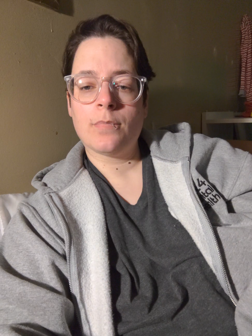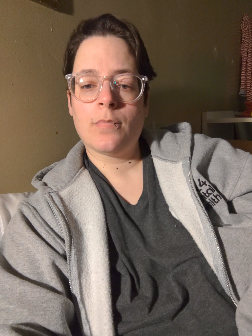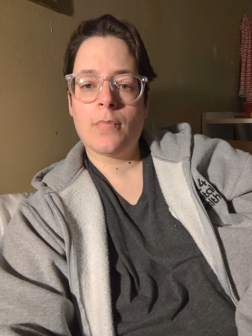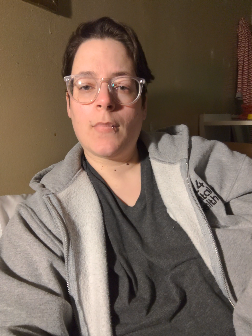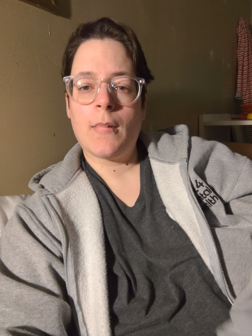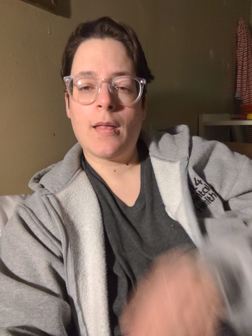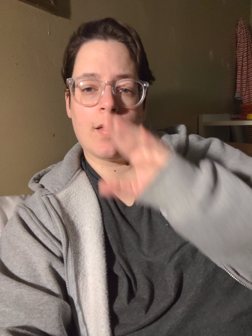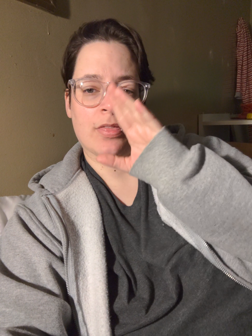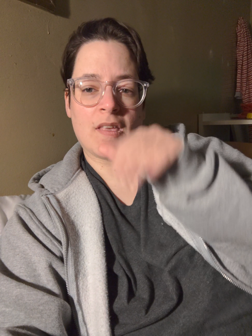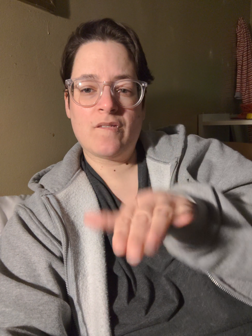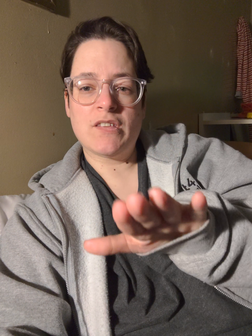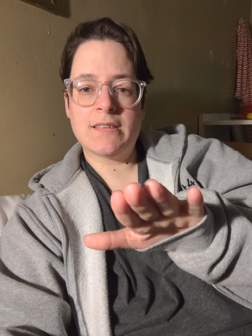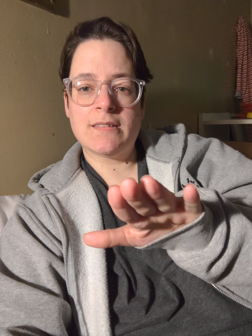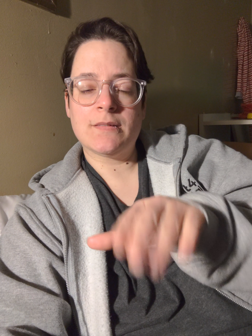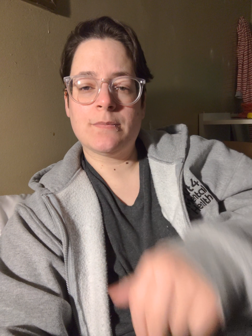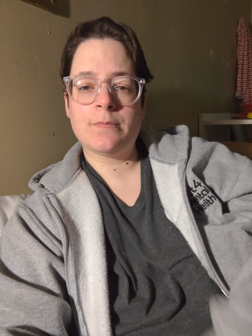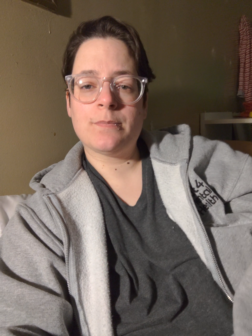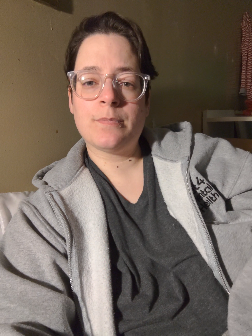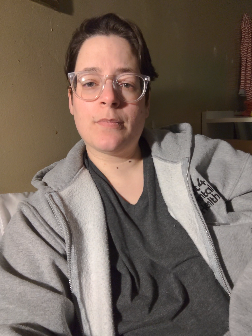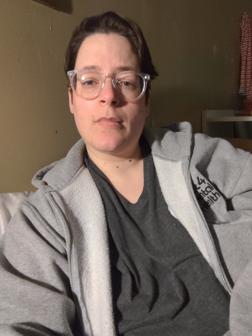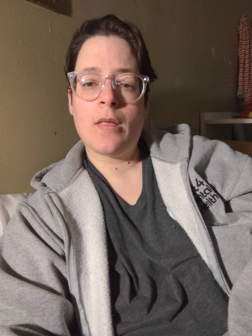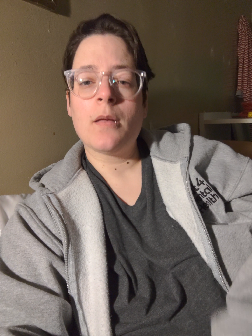elephant